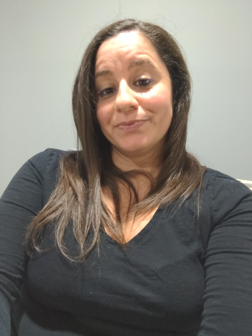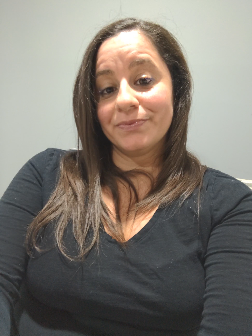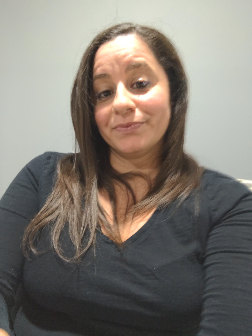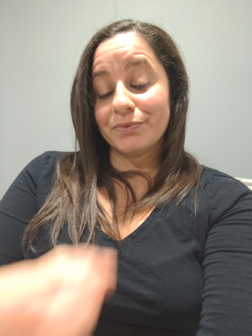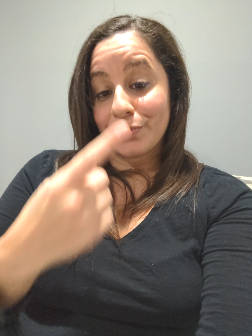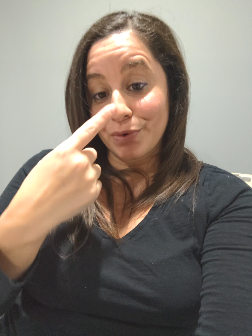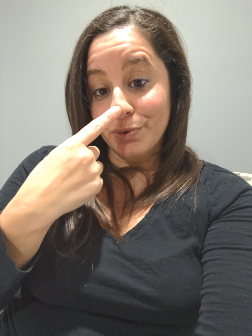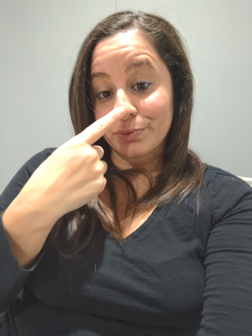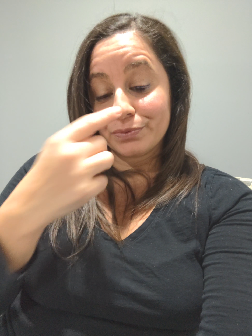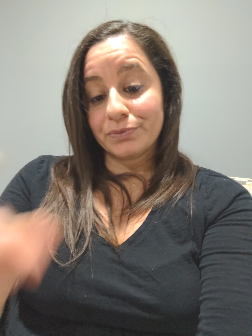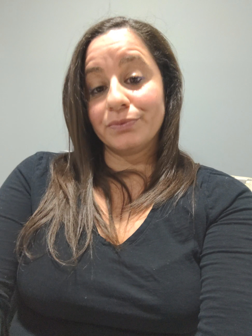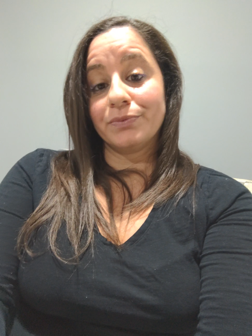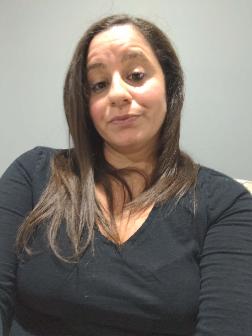nose